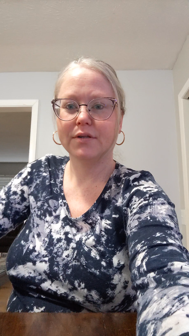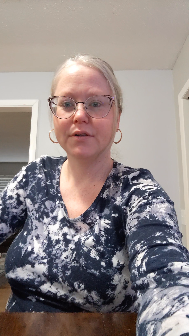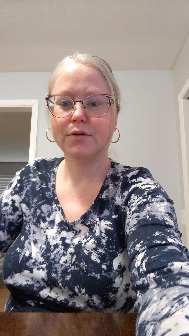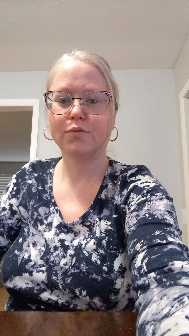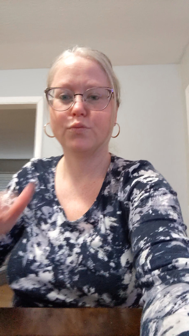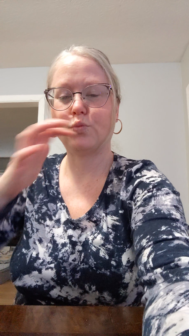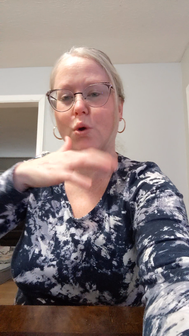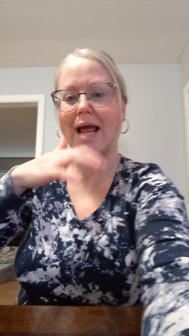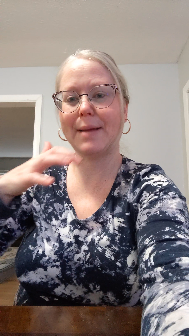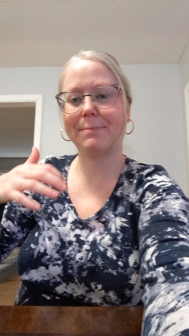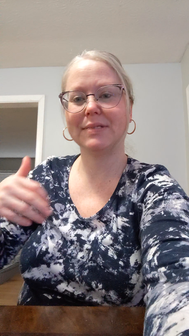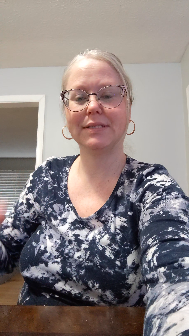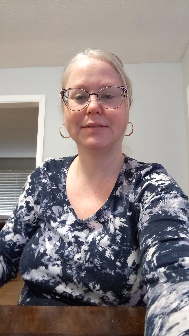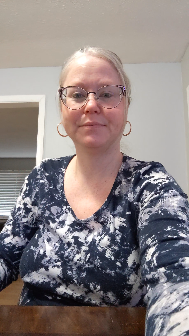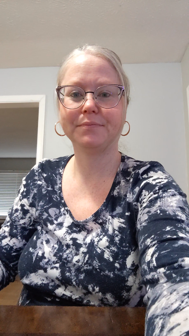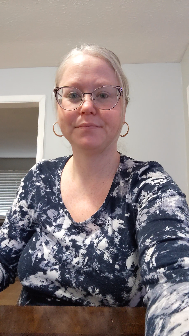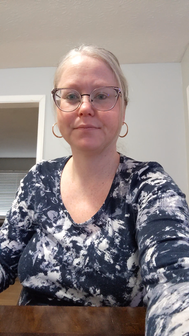grapes